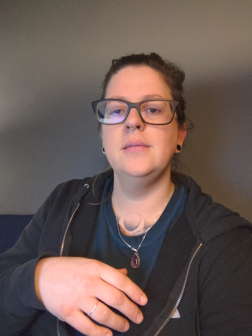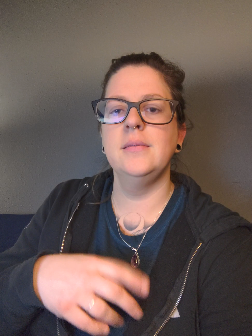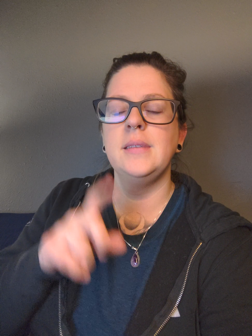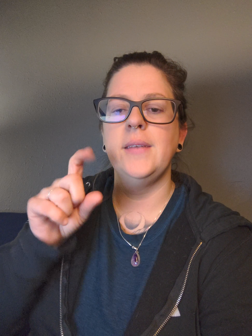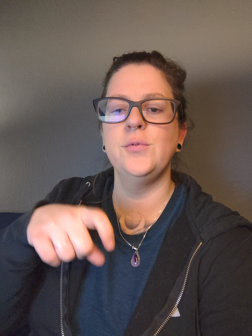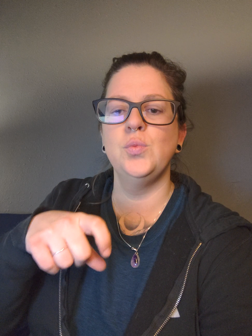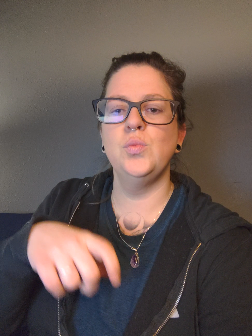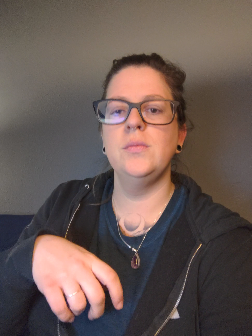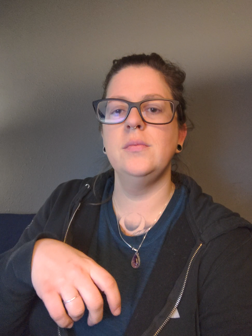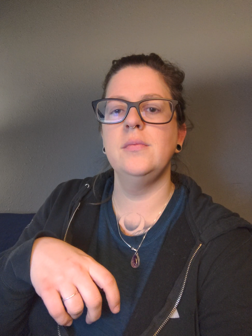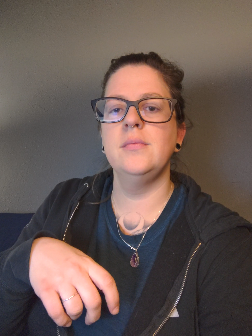have to